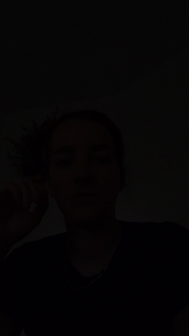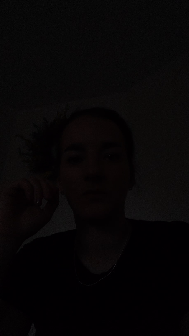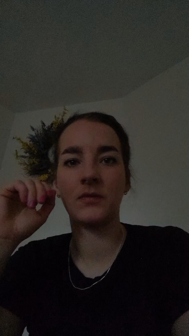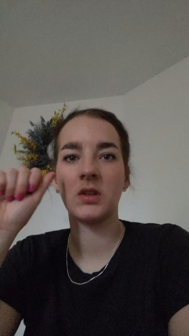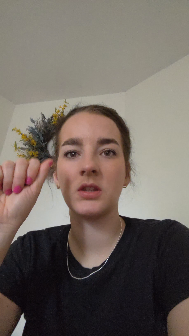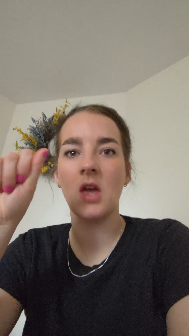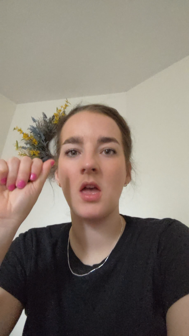knock